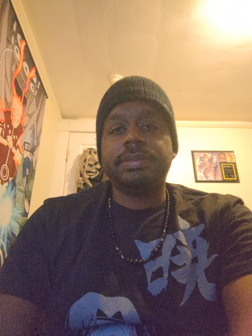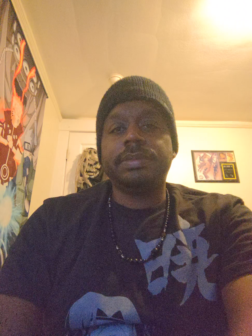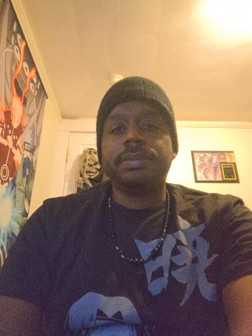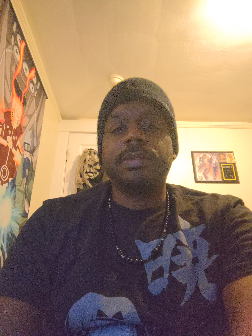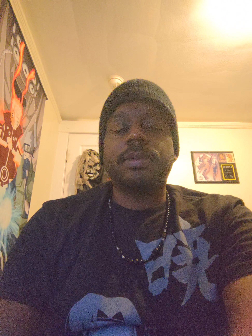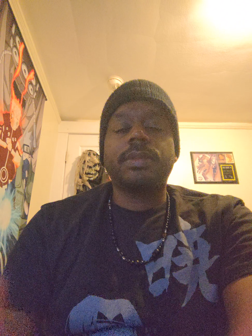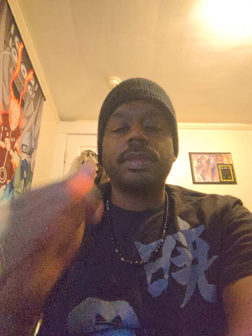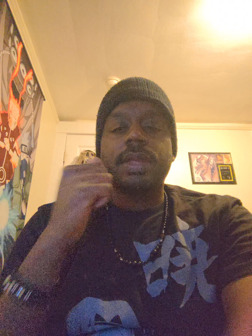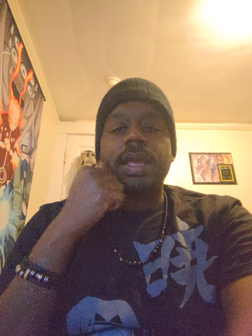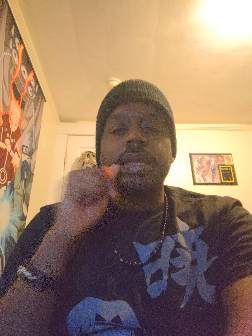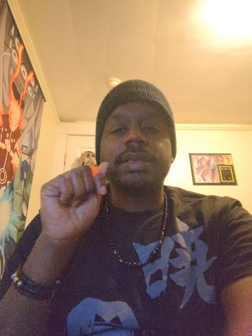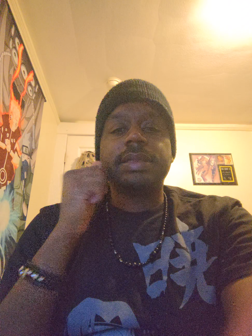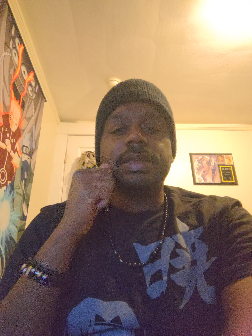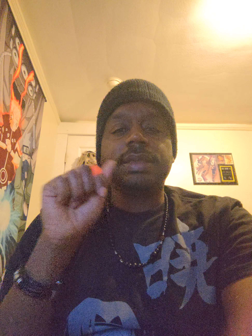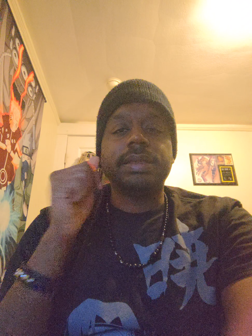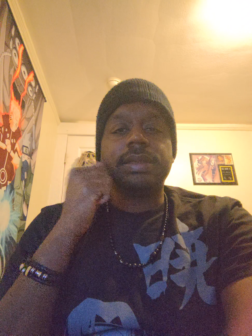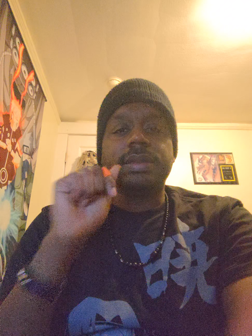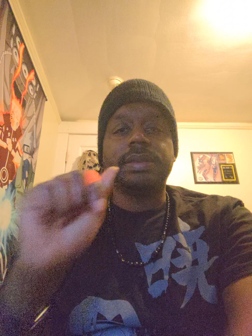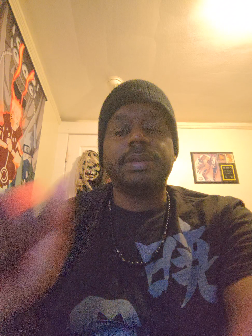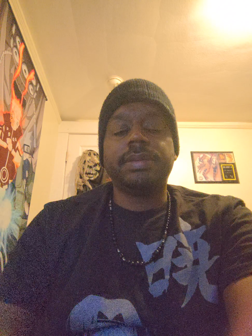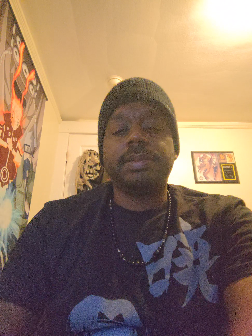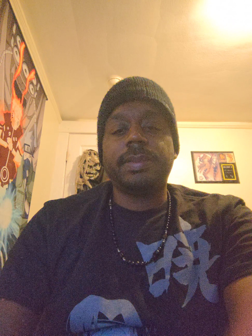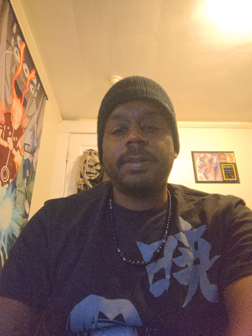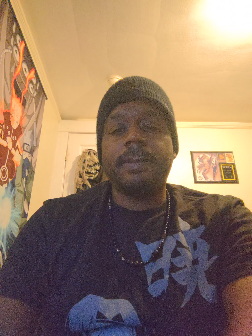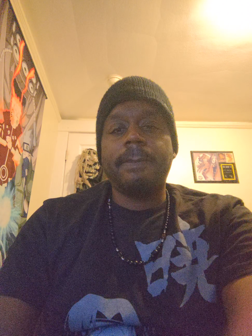aunt